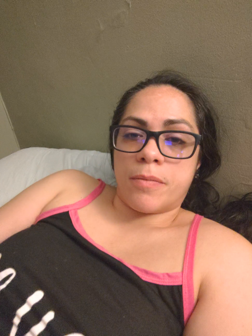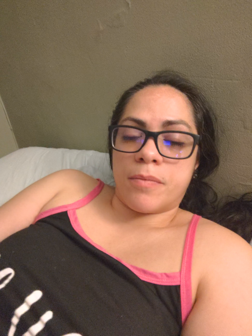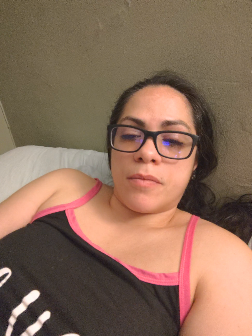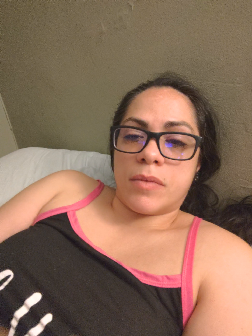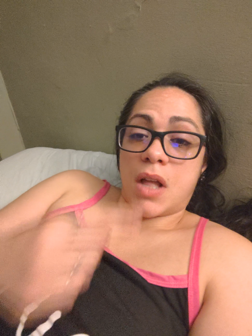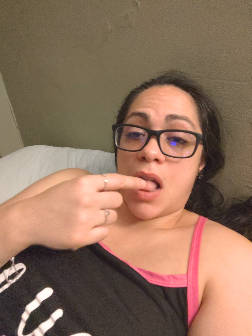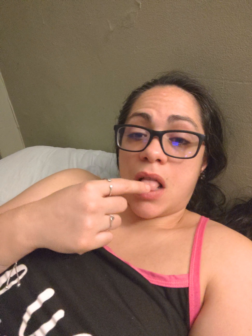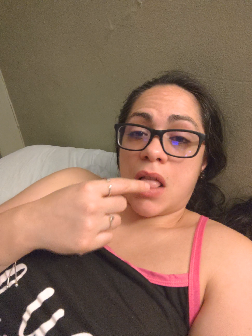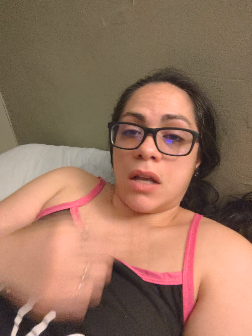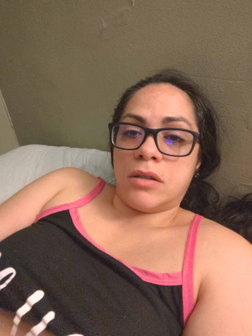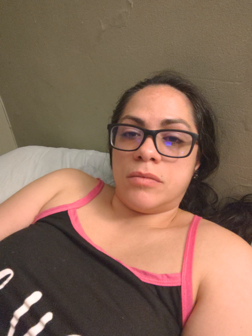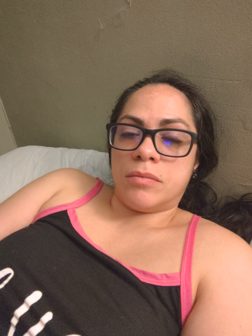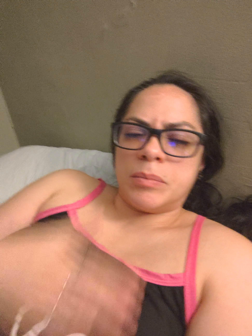tongue